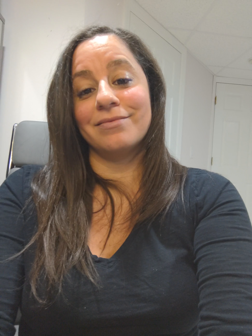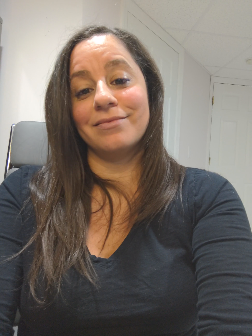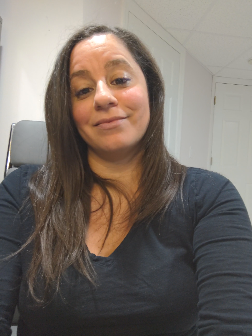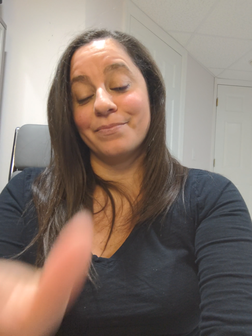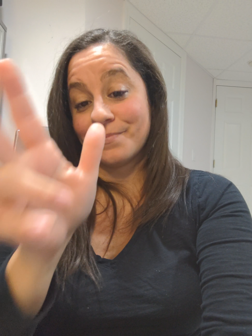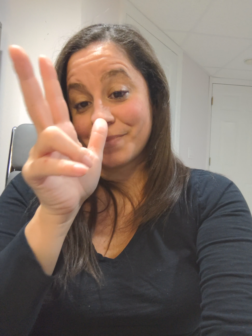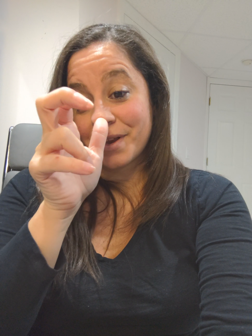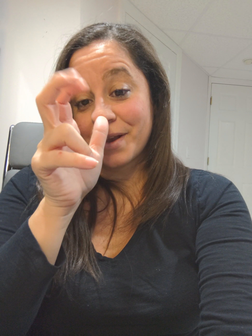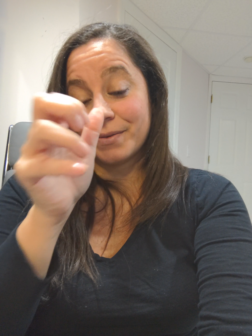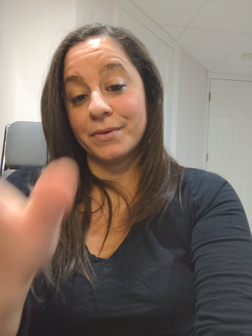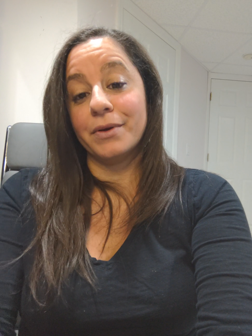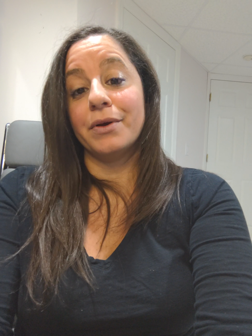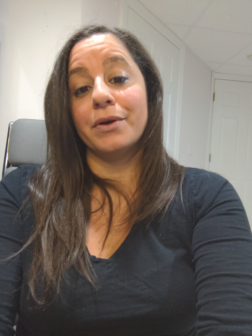bug